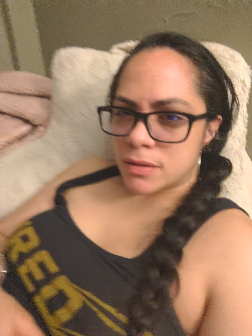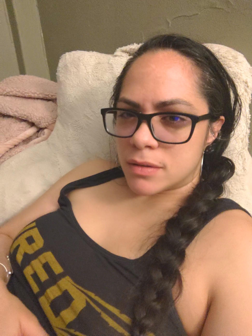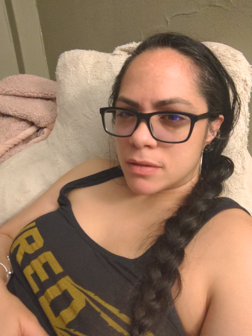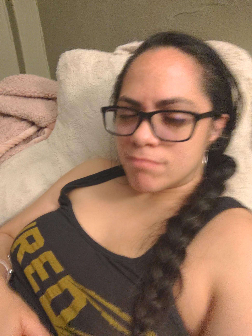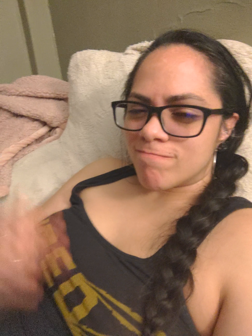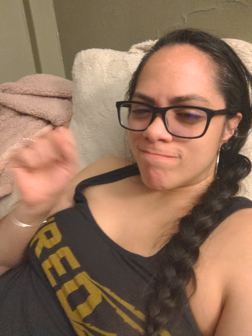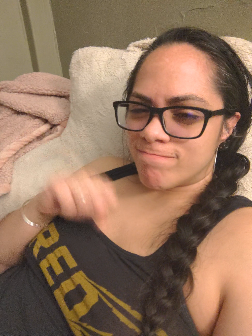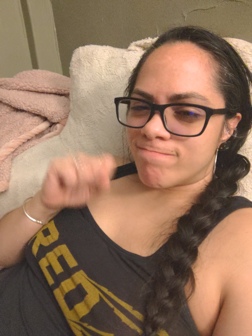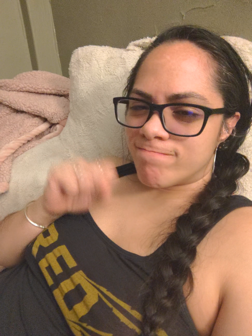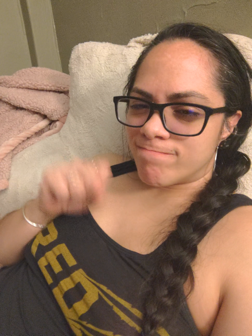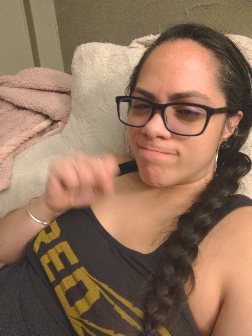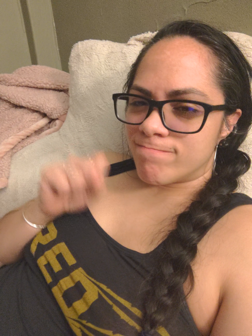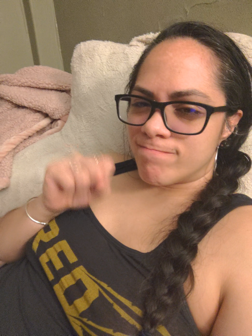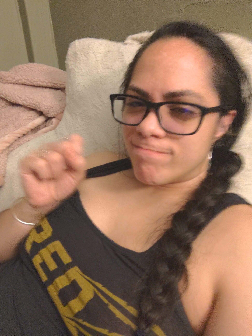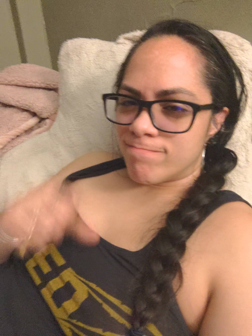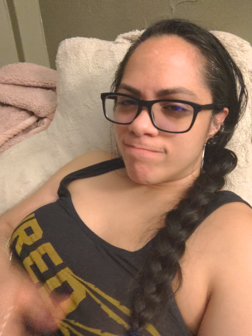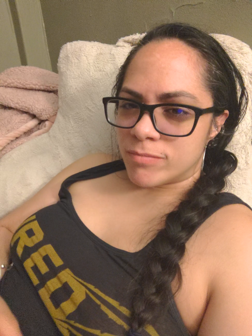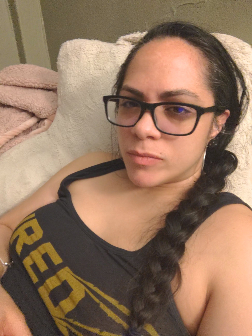yes